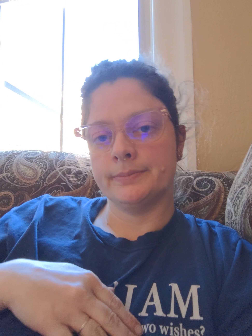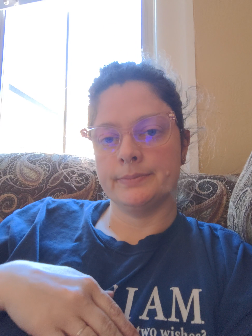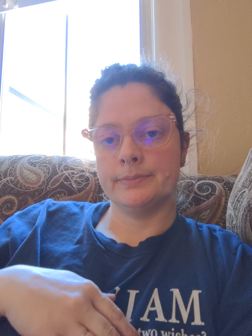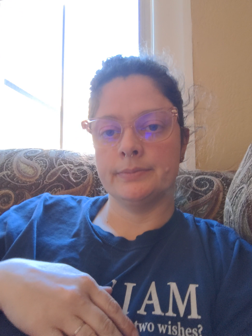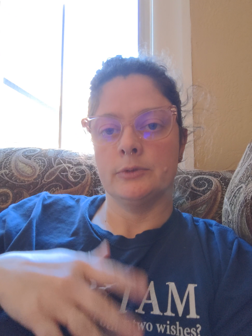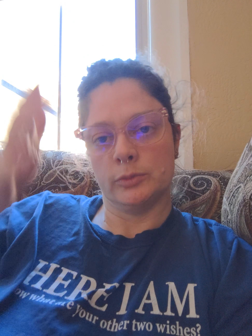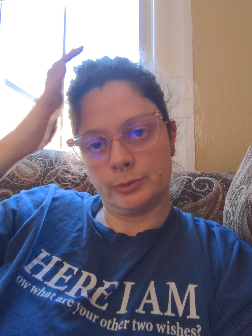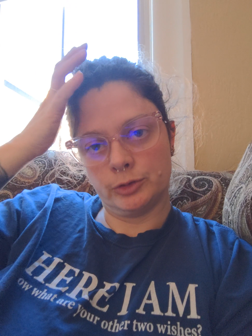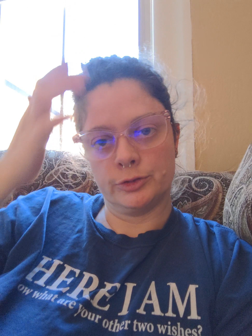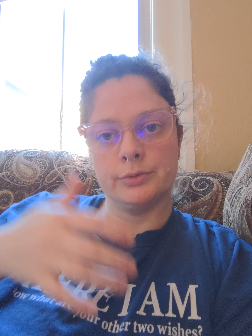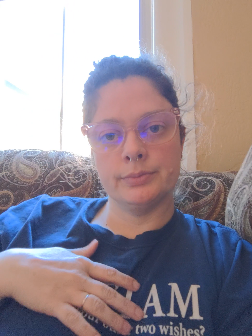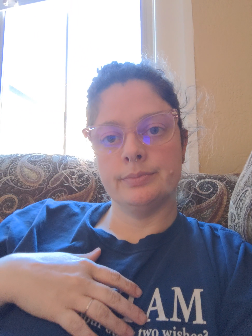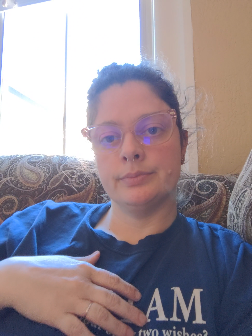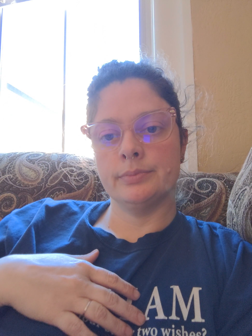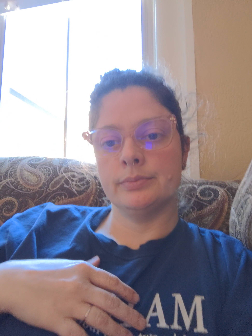garbage